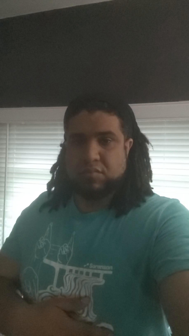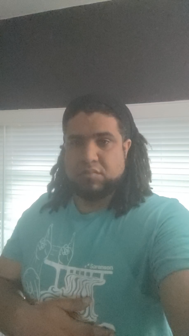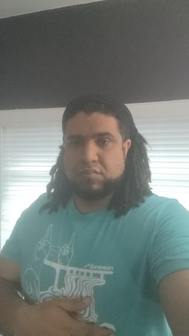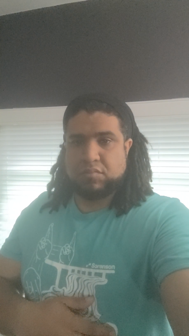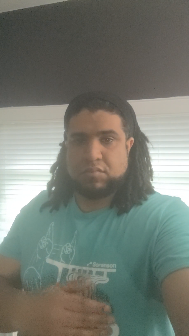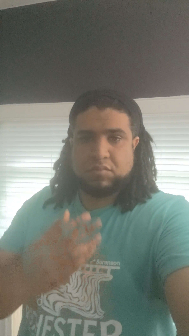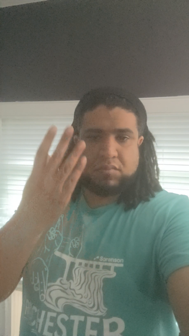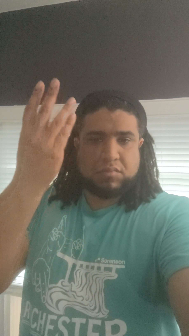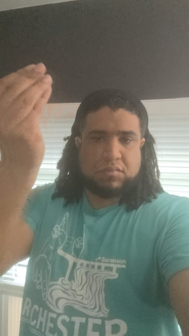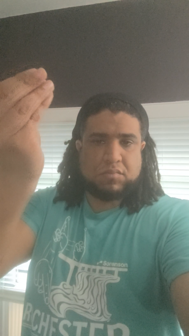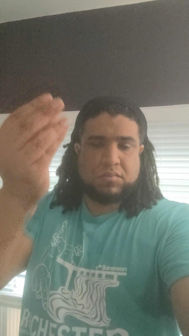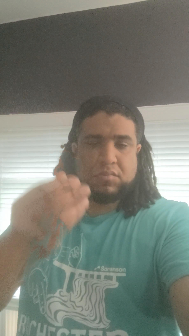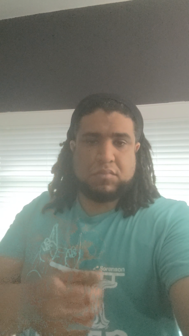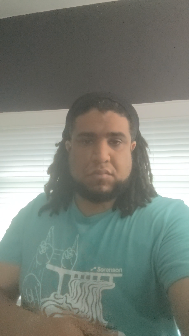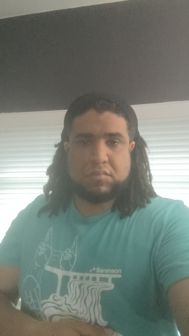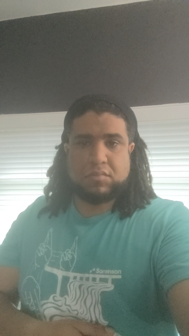going to